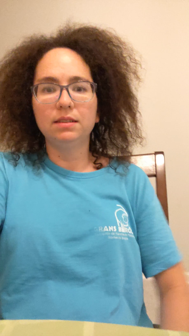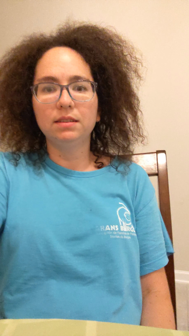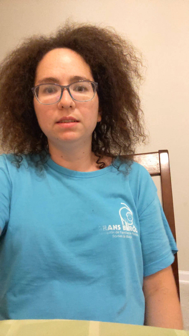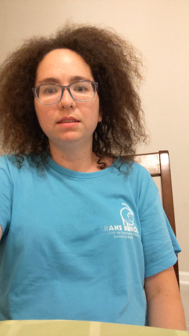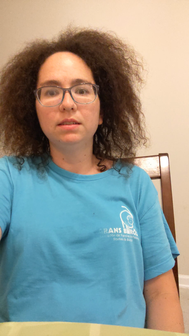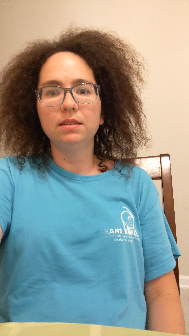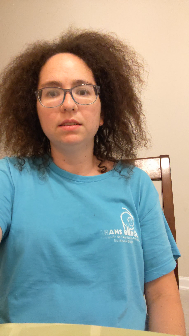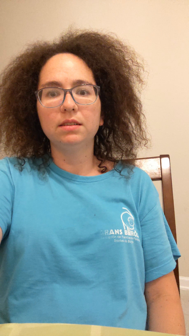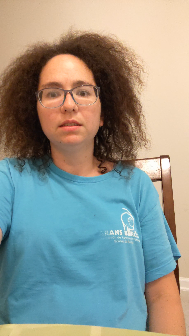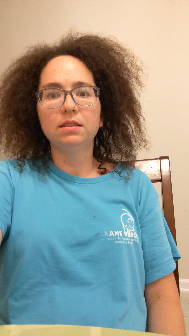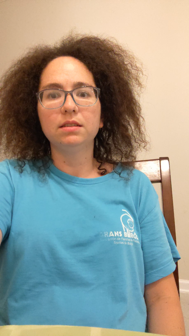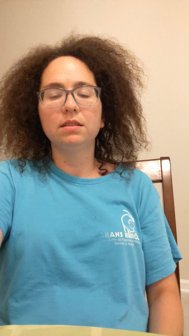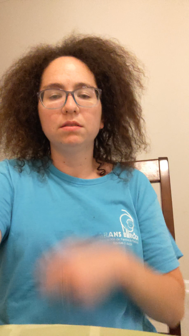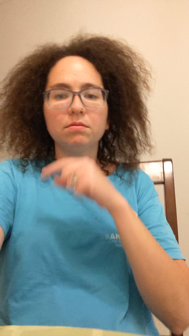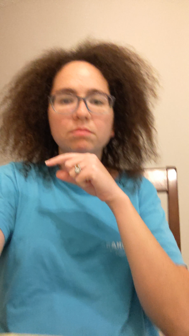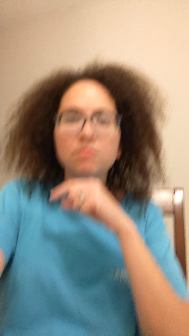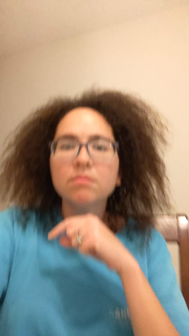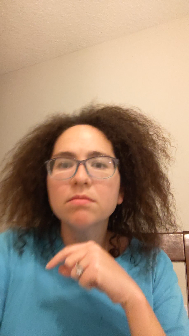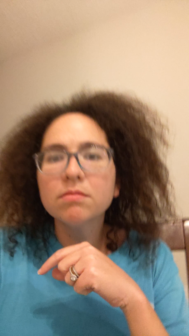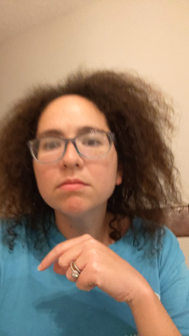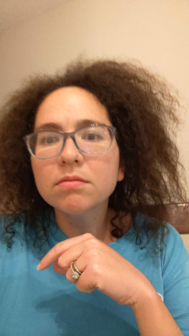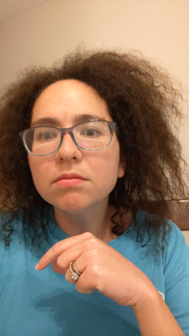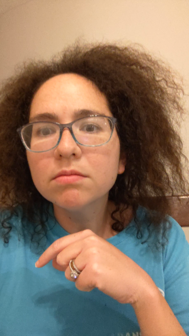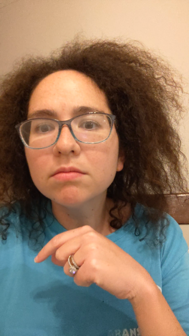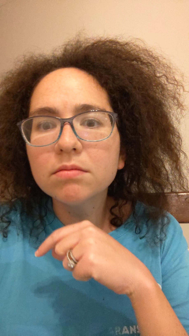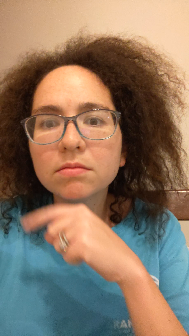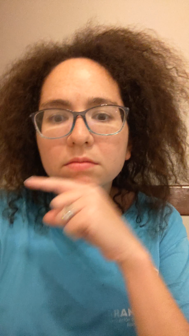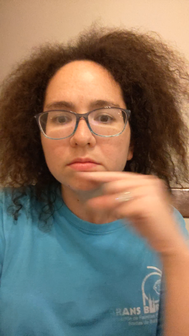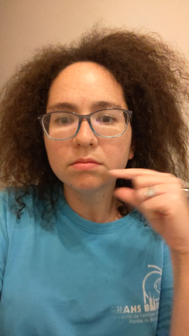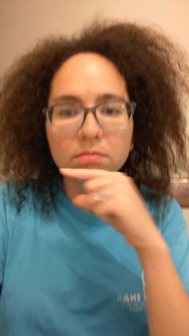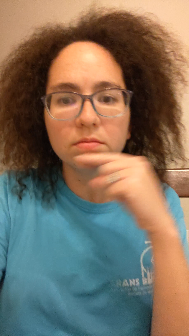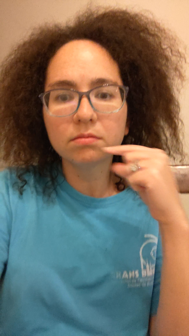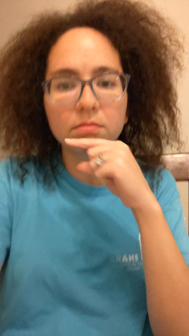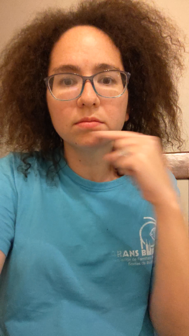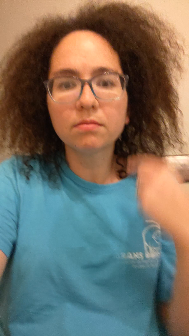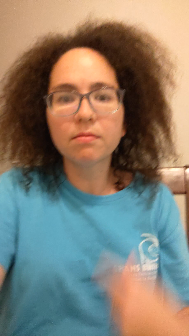glue